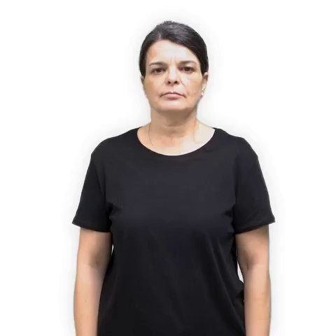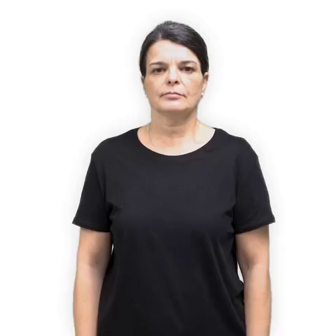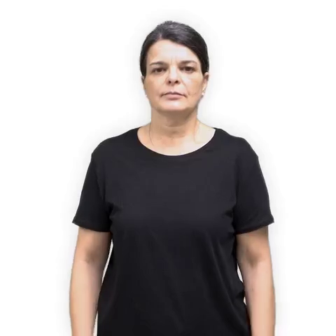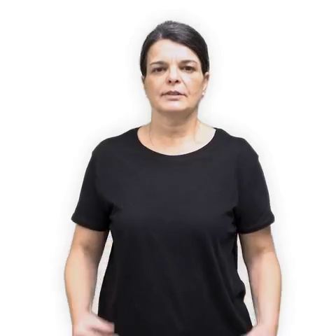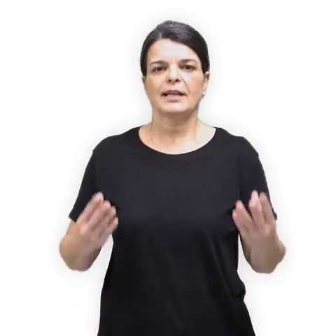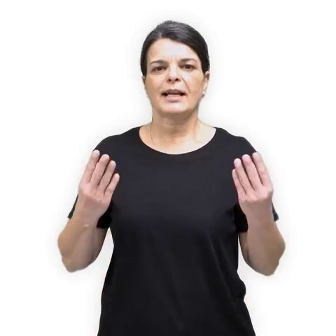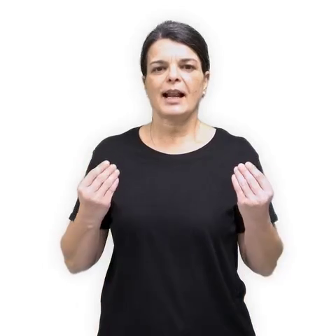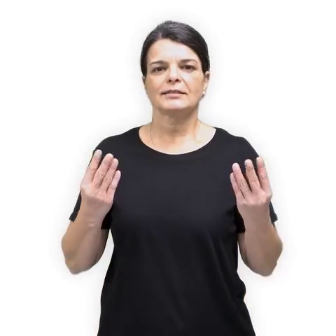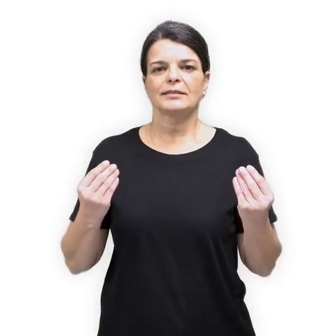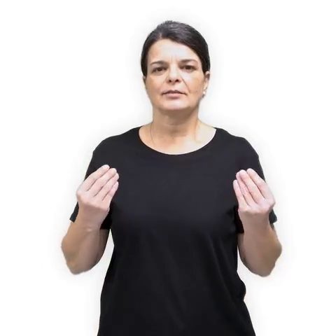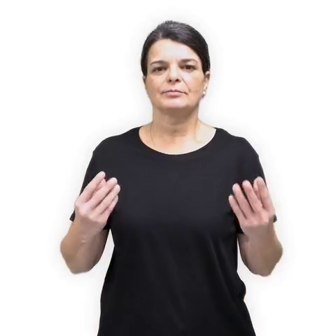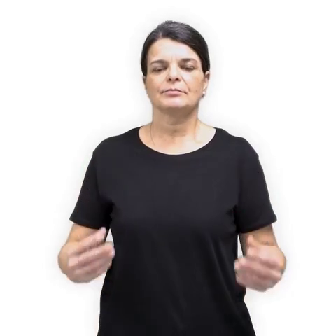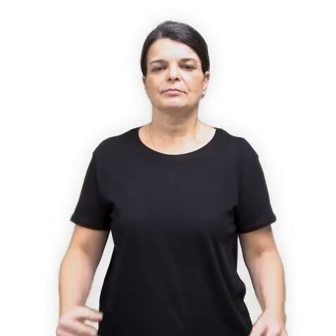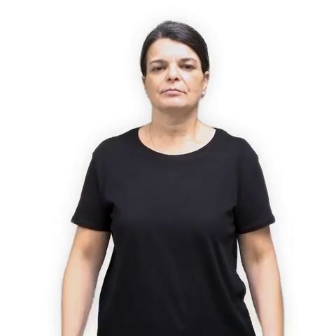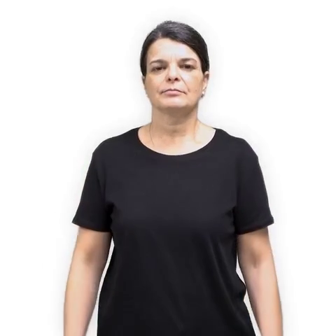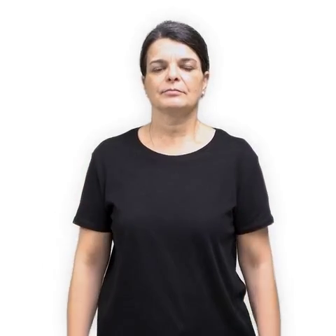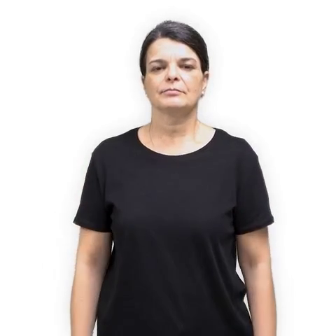grasa